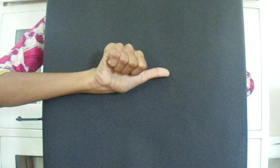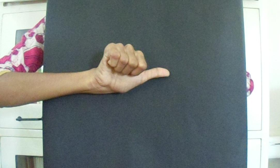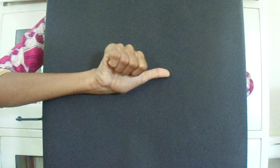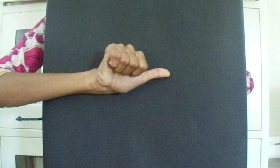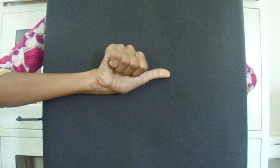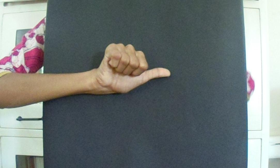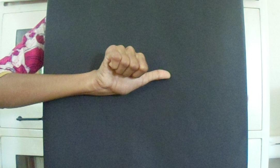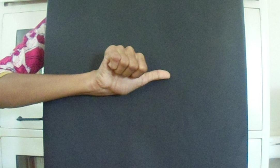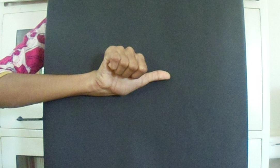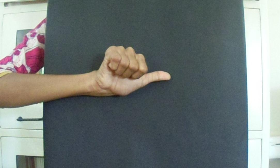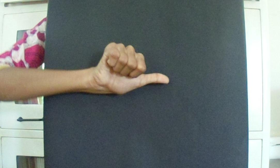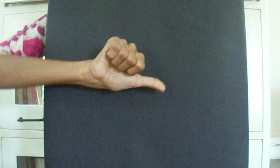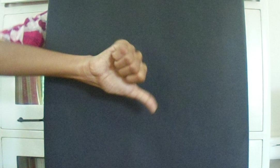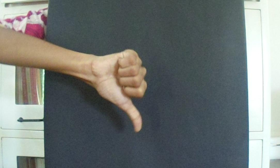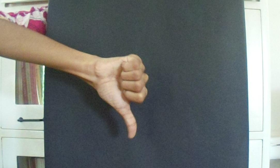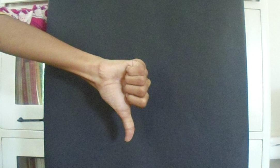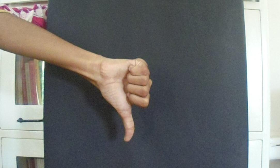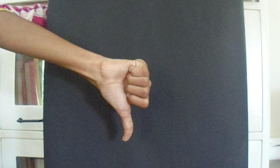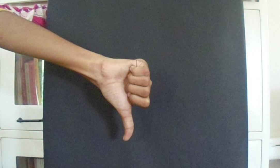lose